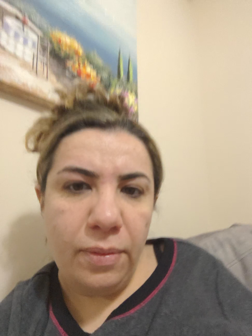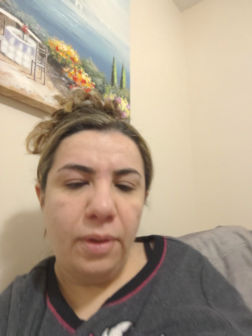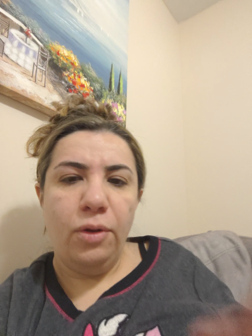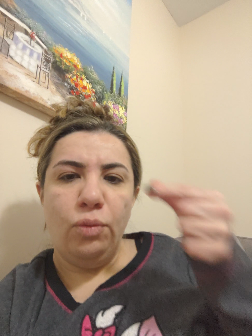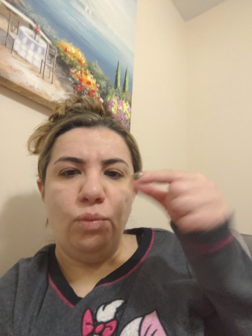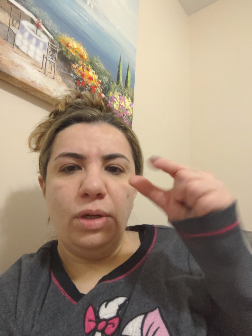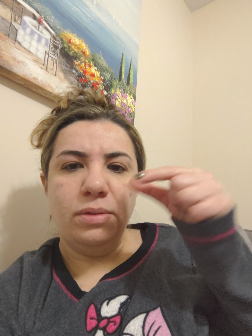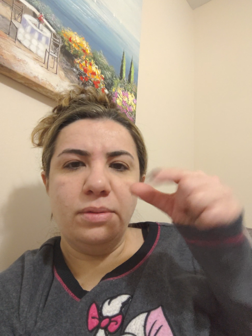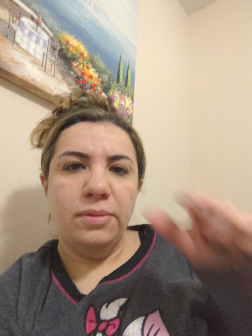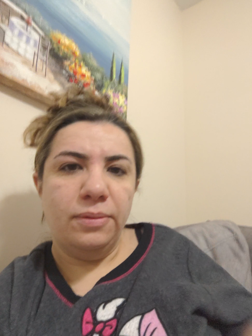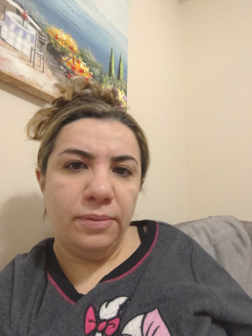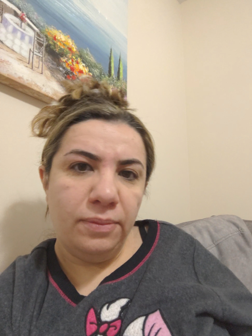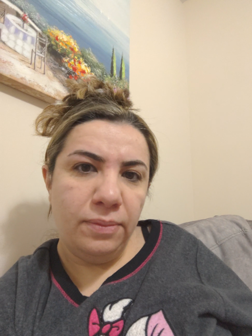green